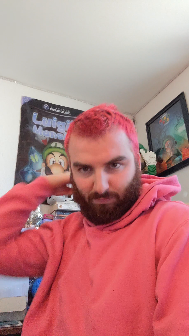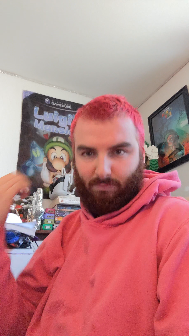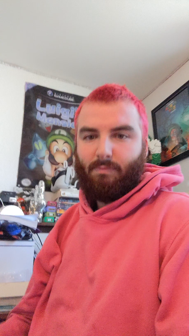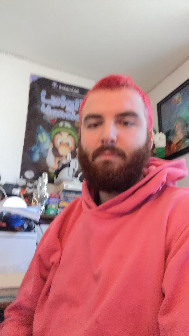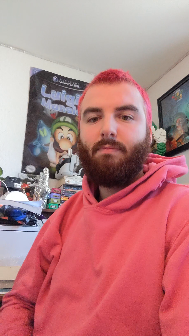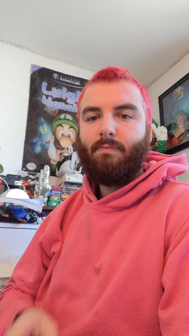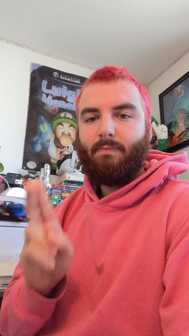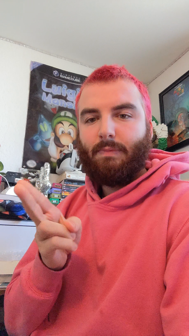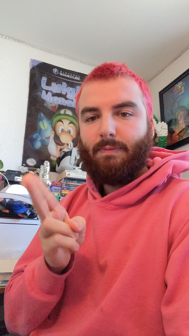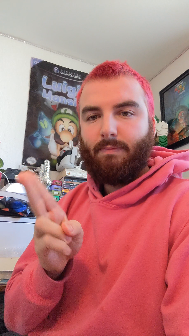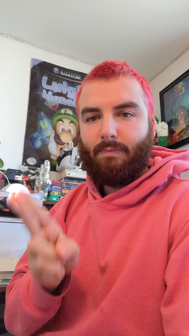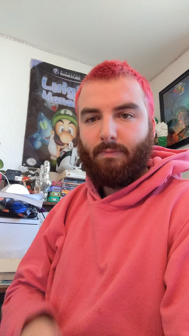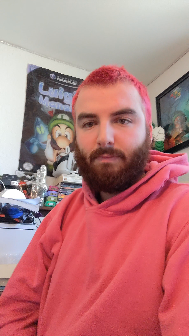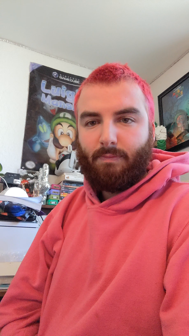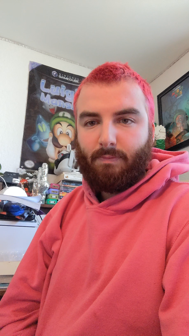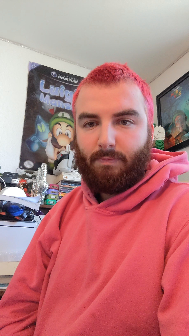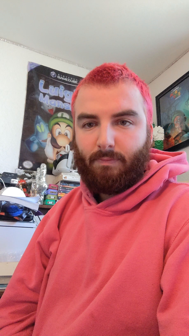hurry